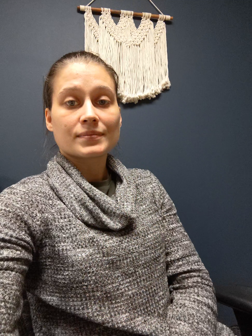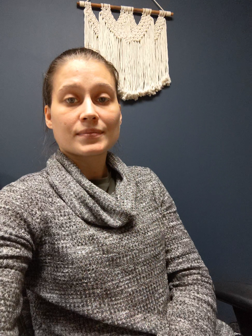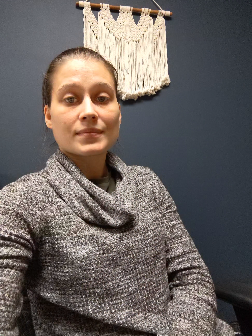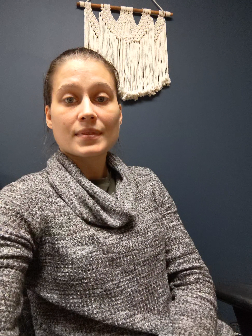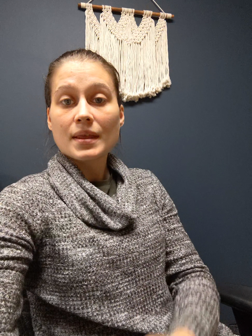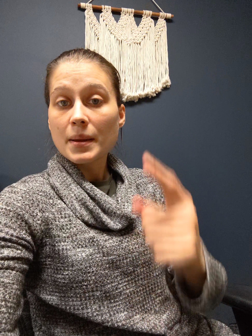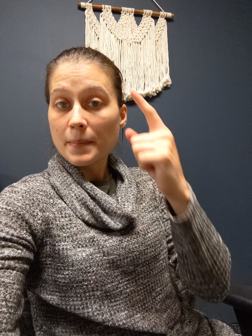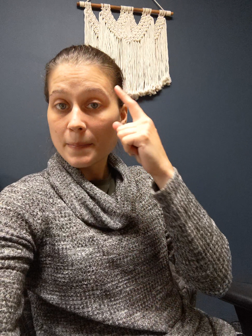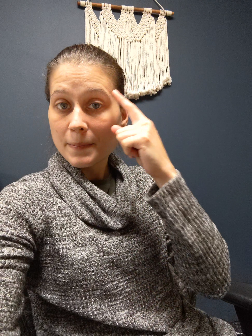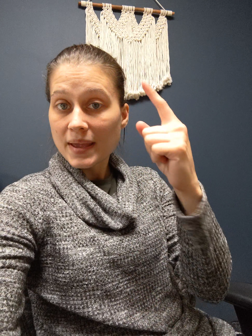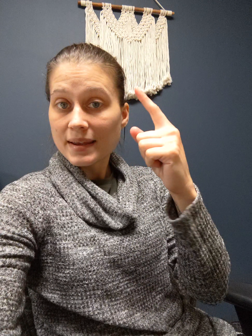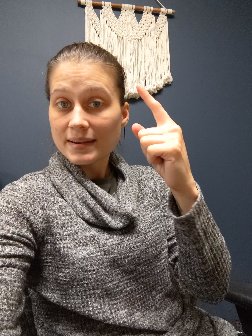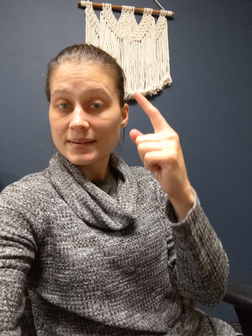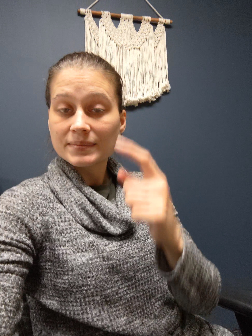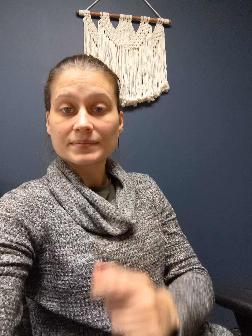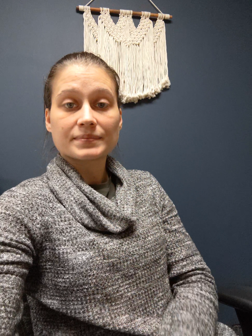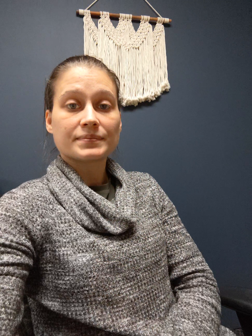penny